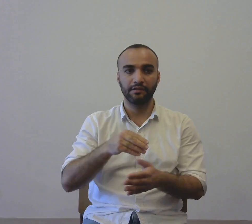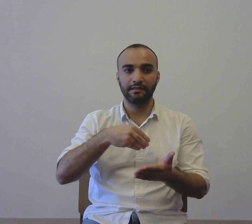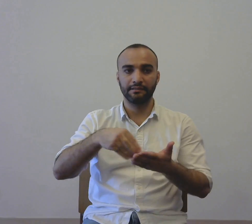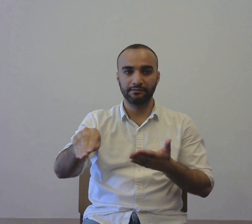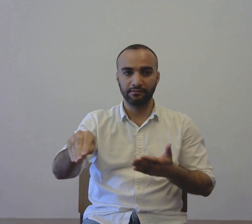almaq